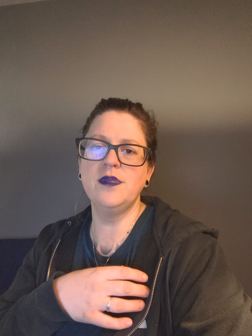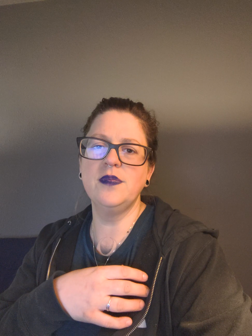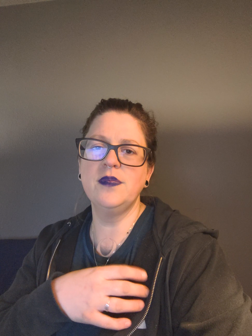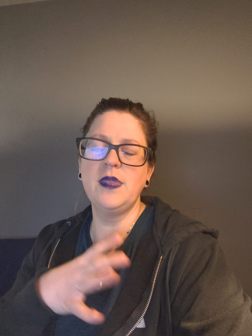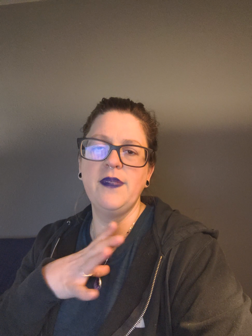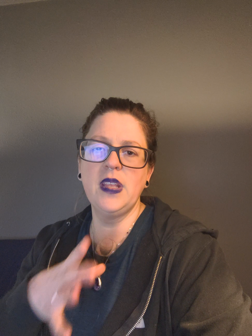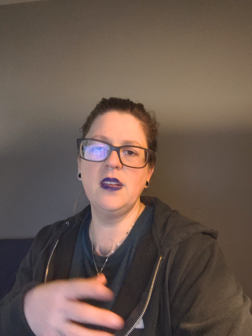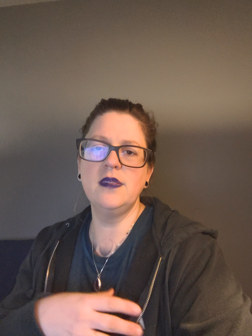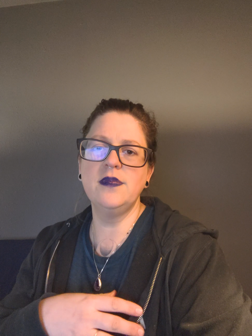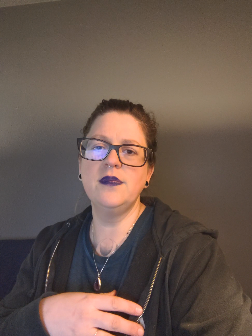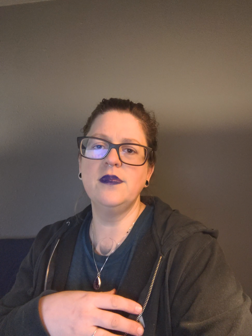fine